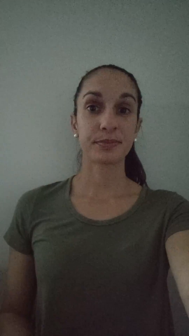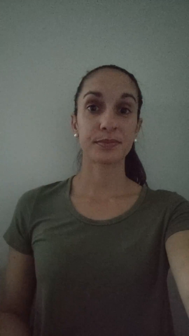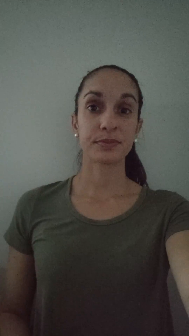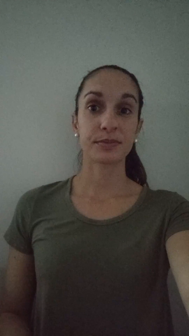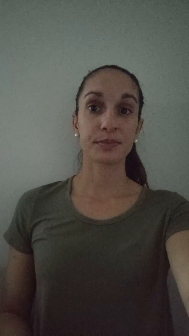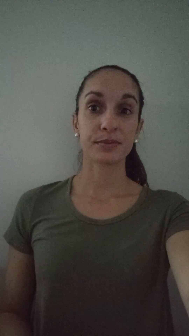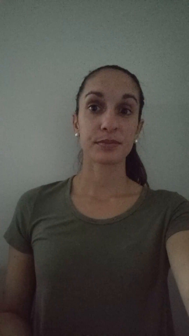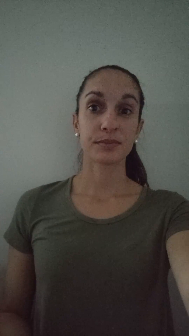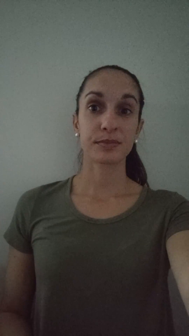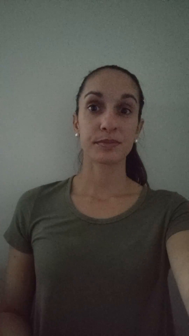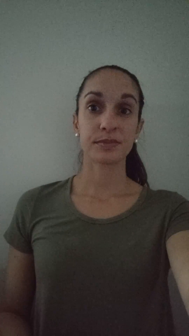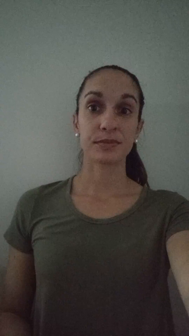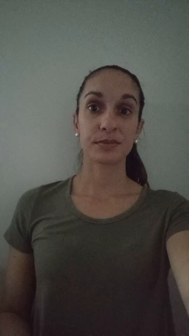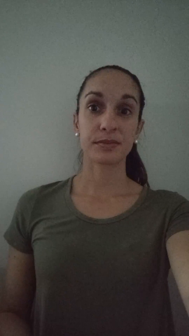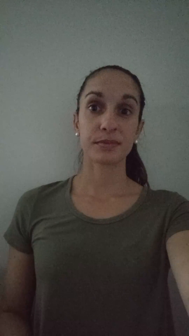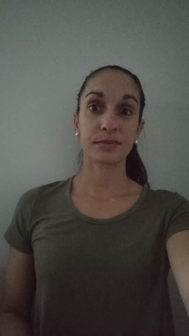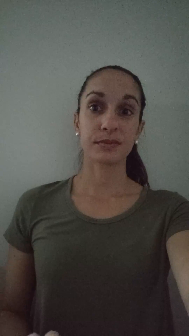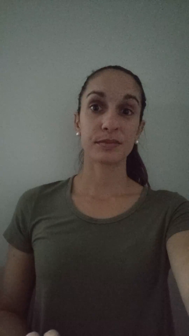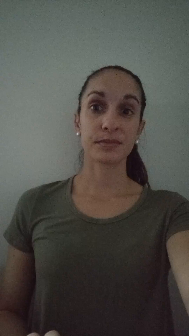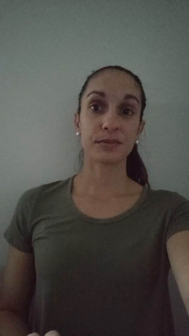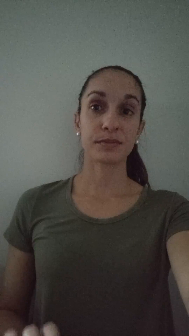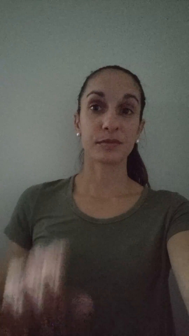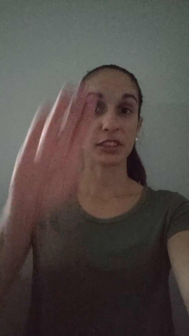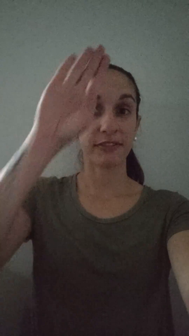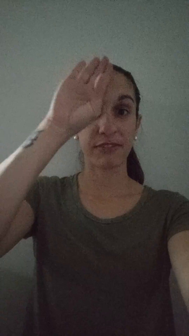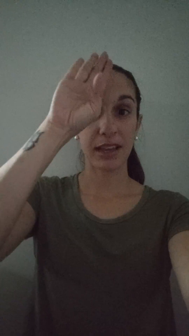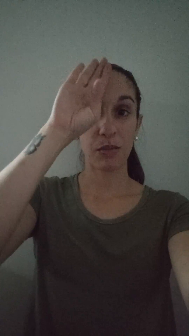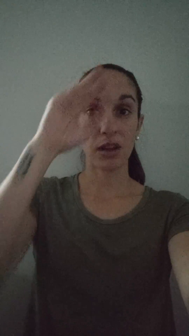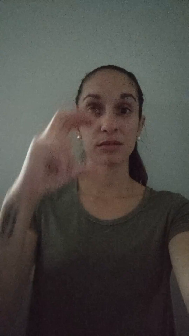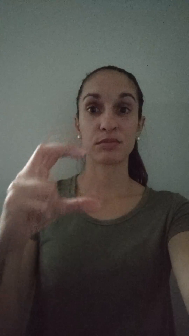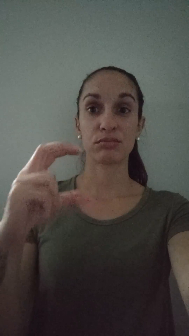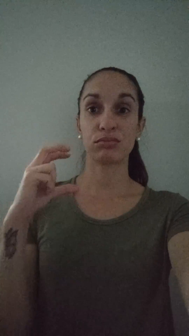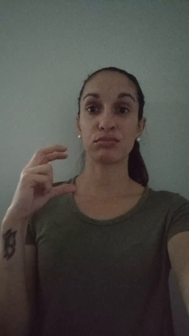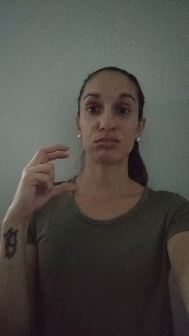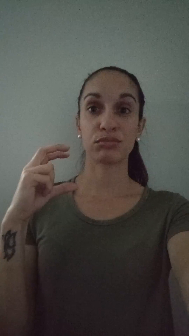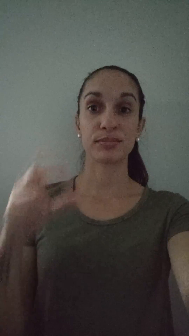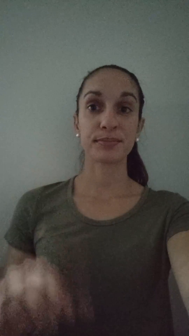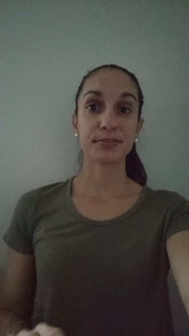fire truck